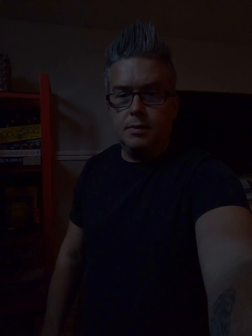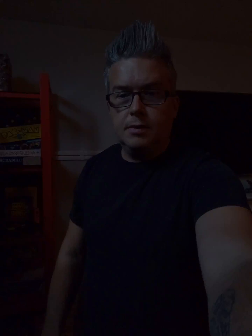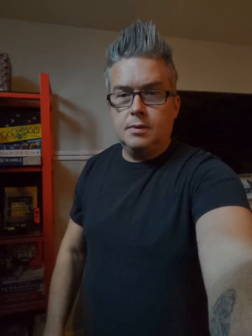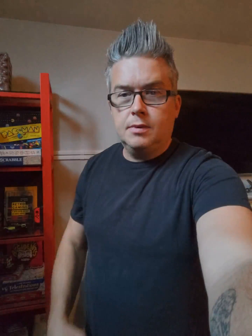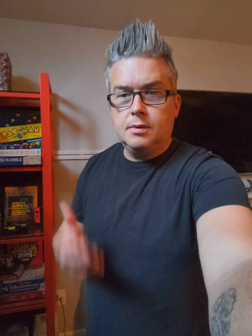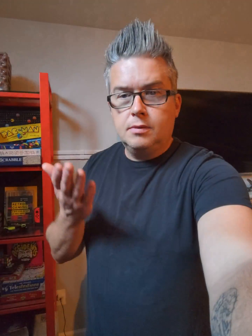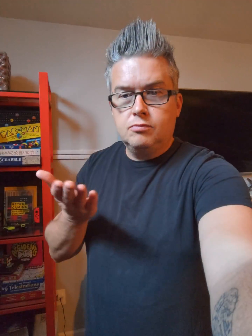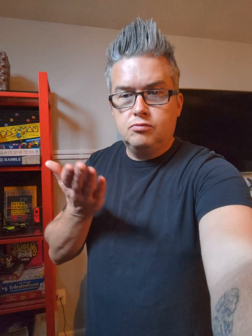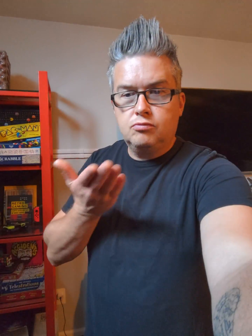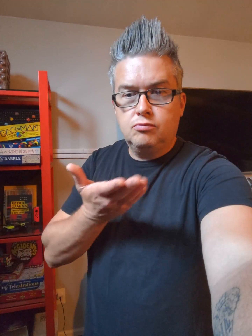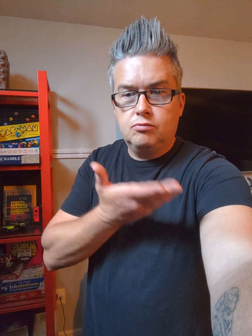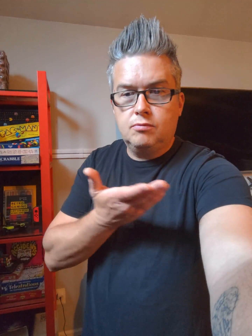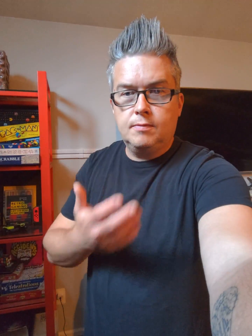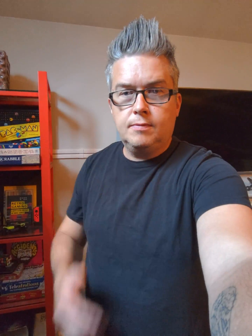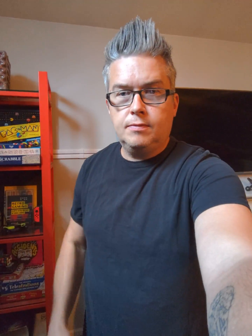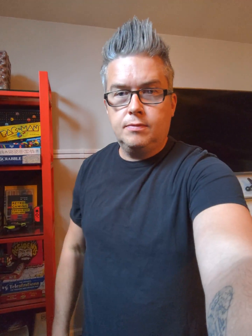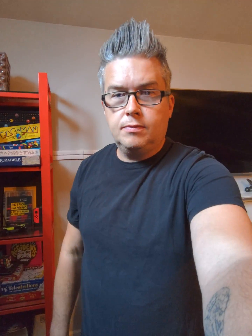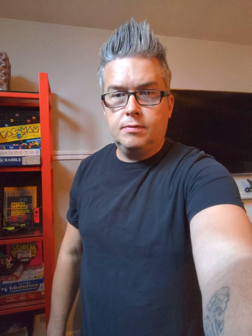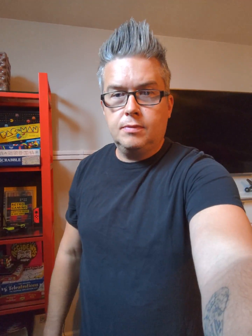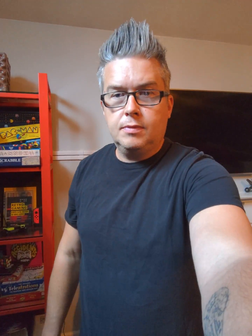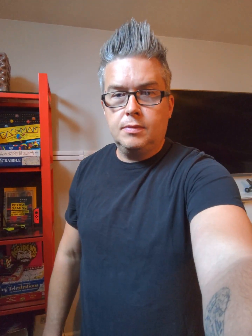carry